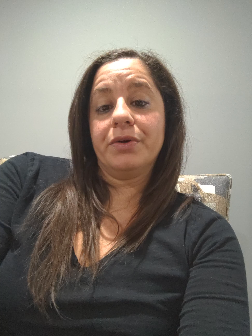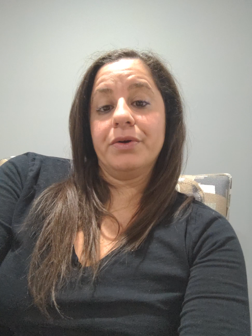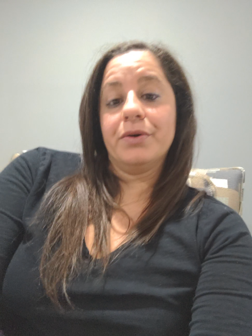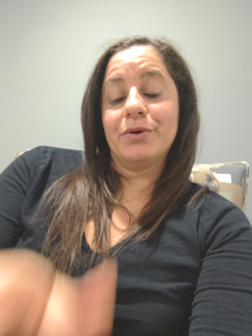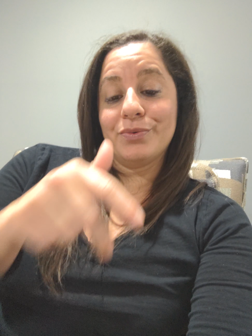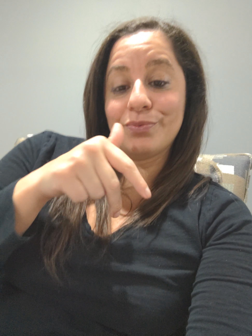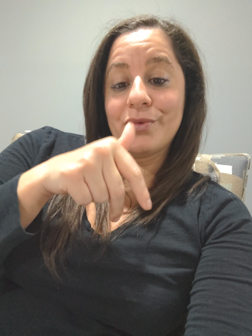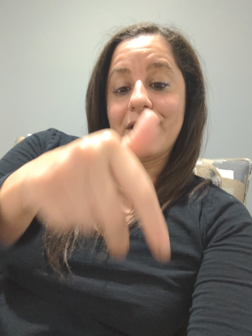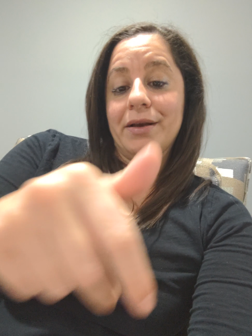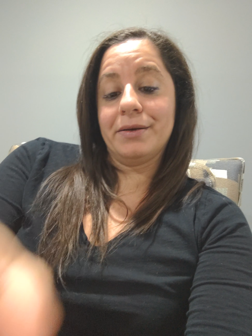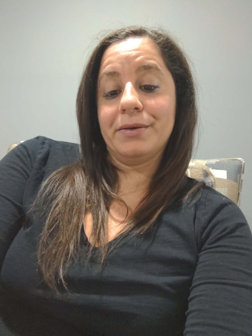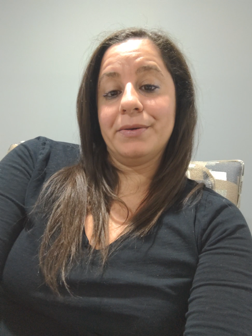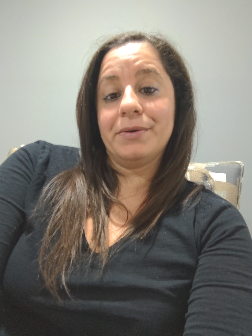ride